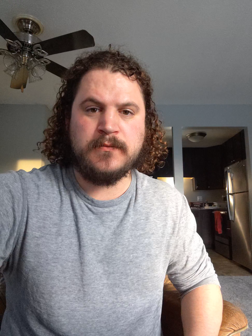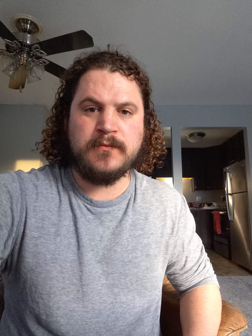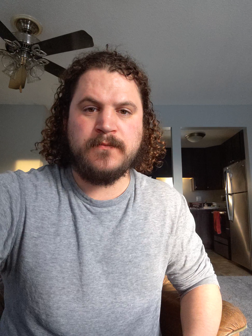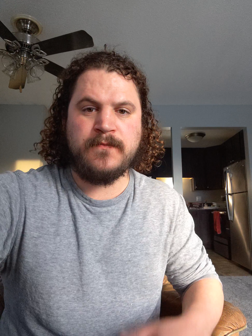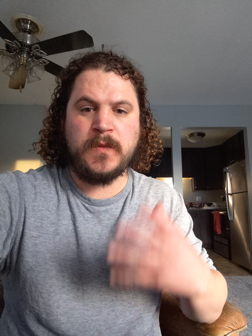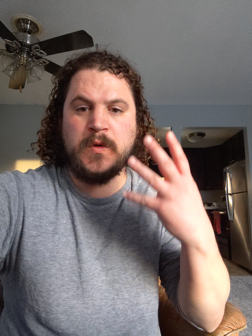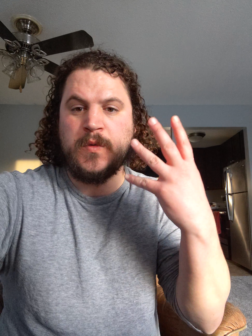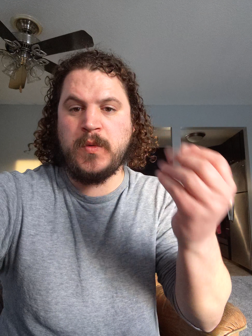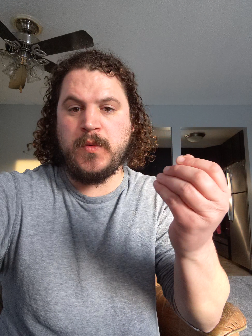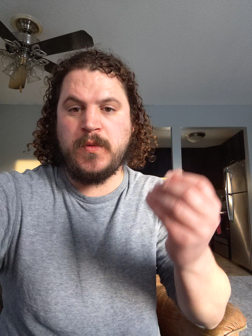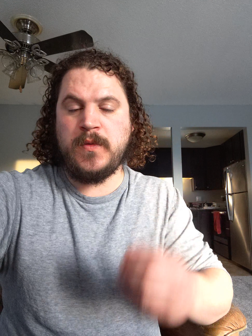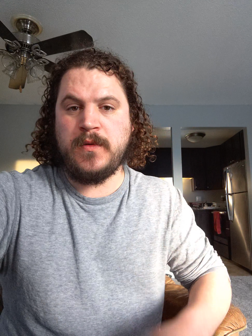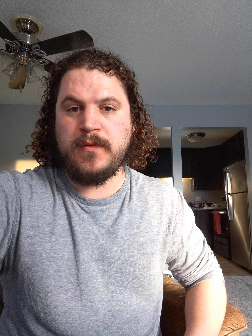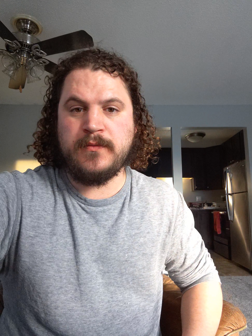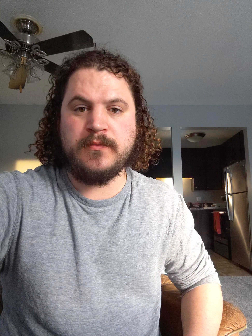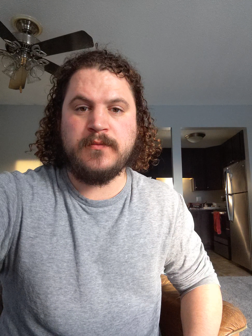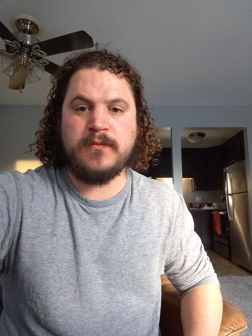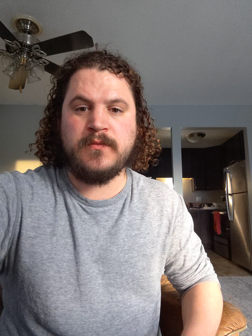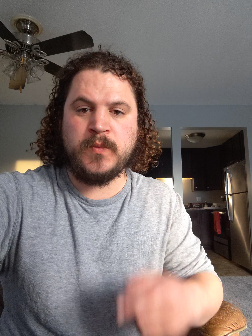go